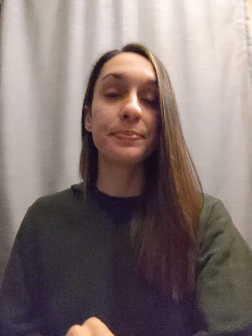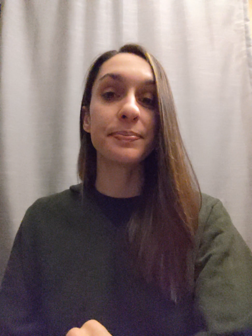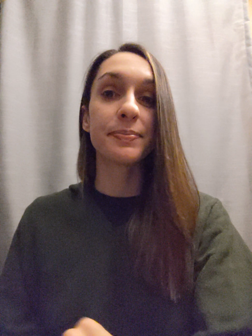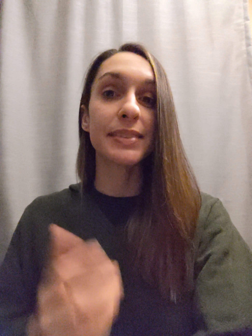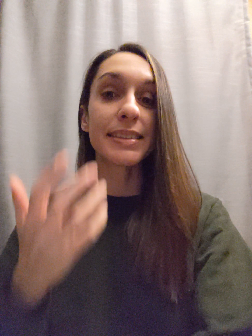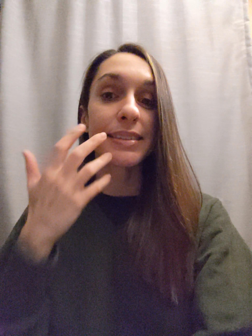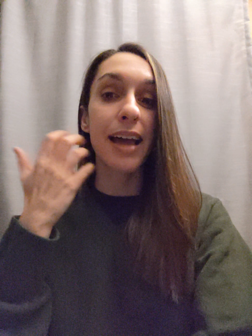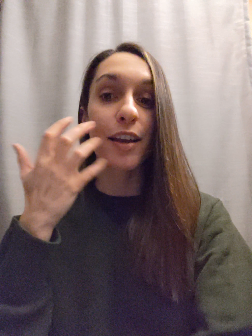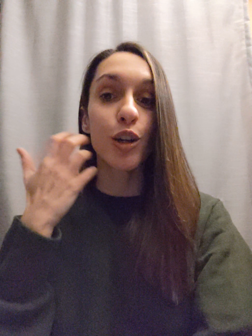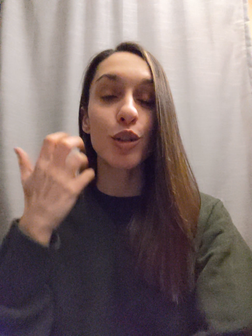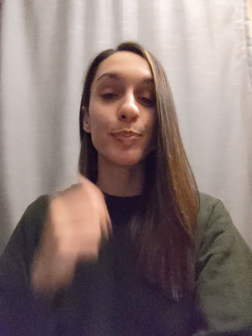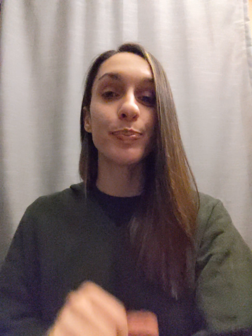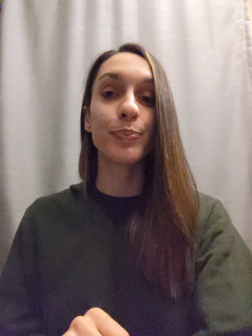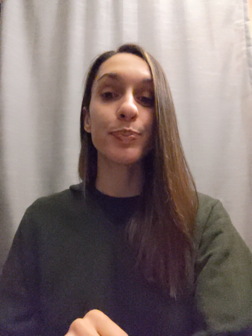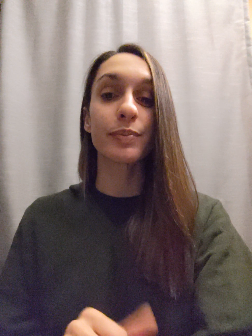tiger